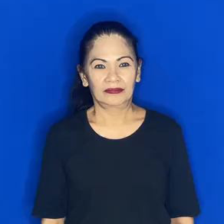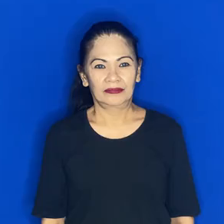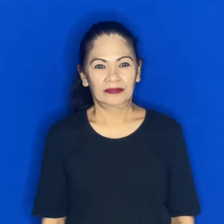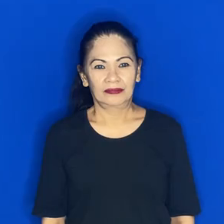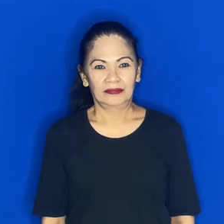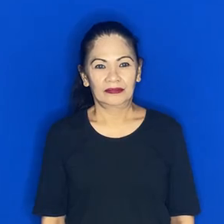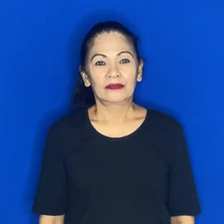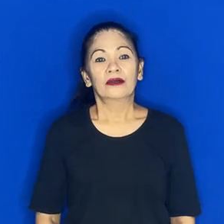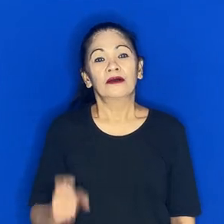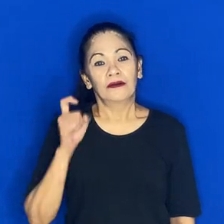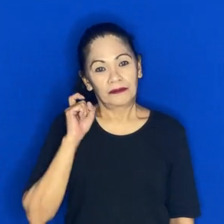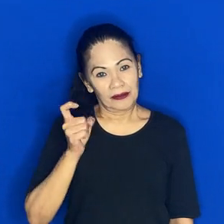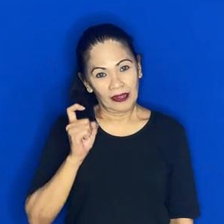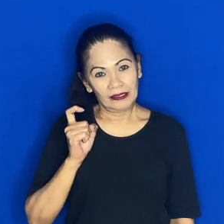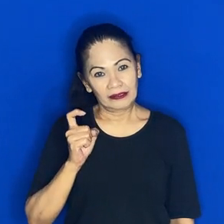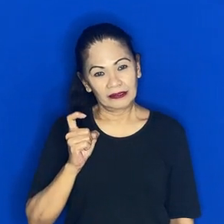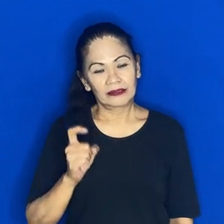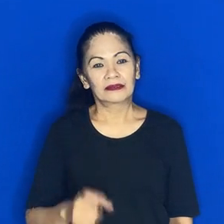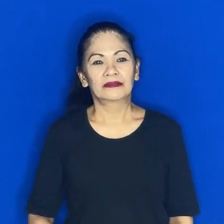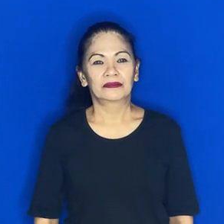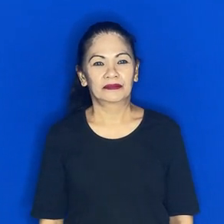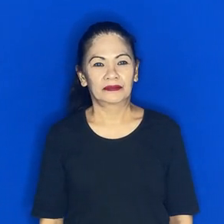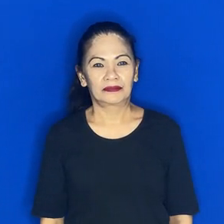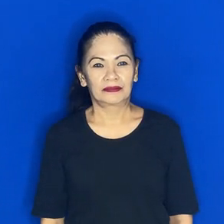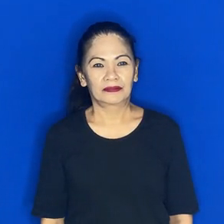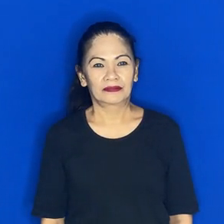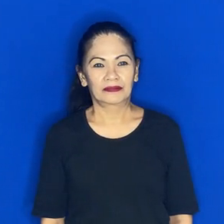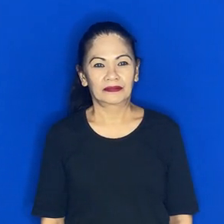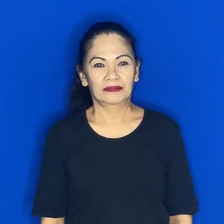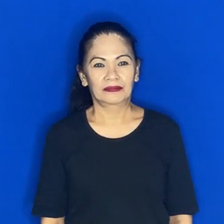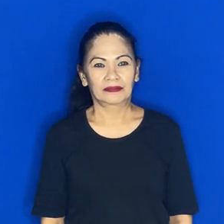fast